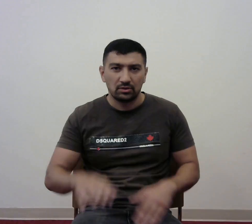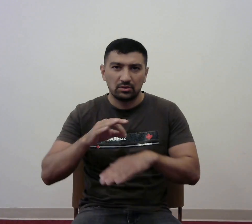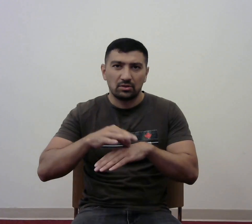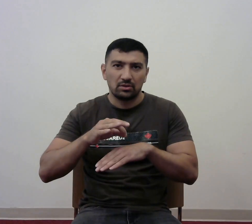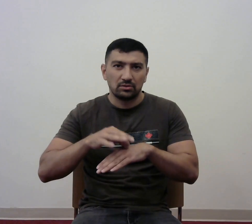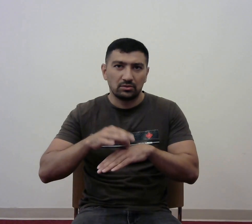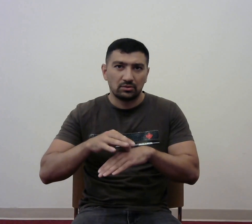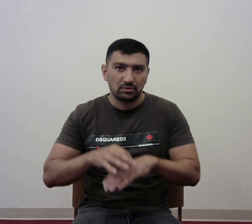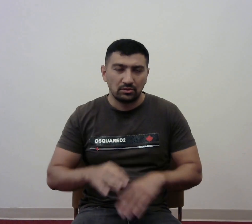ağrımaq